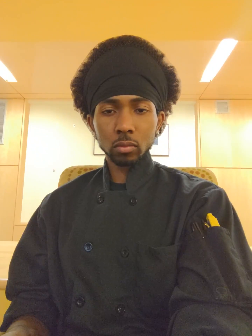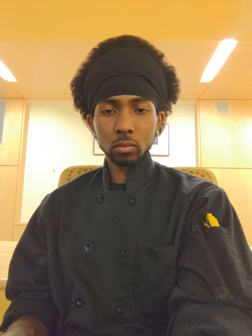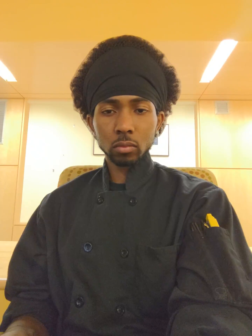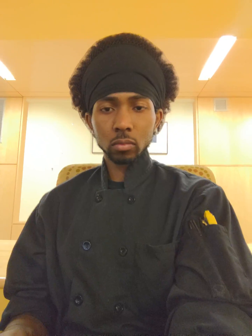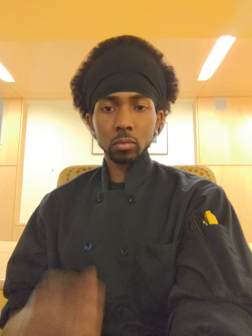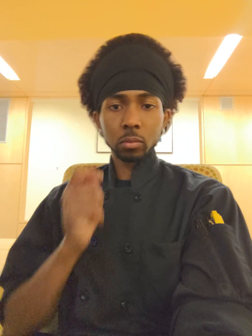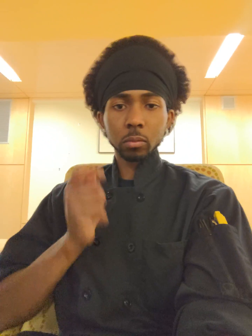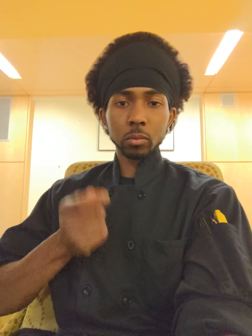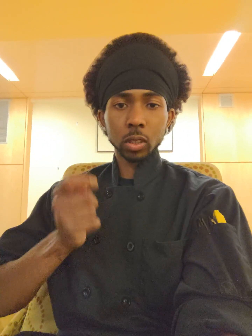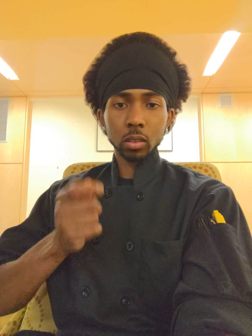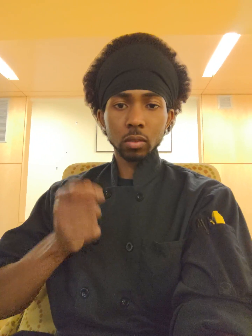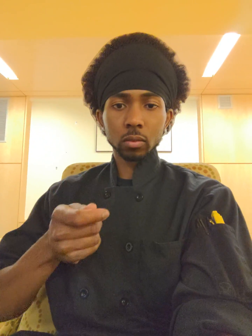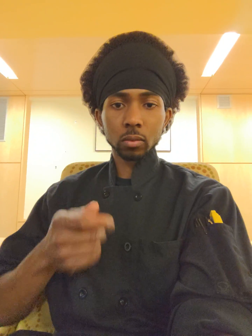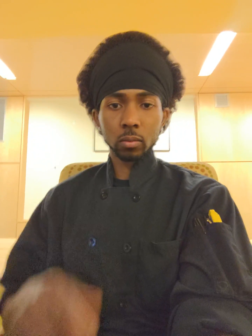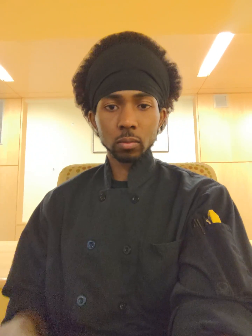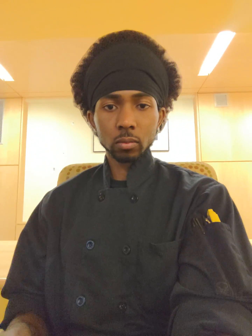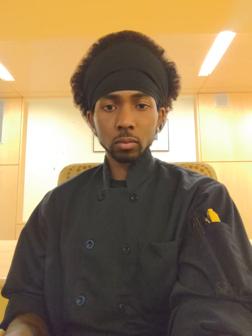cart